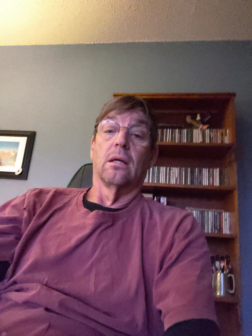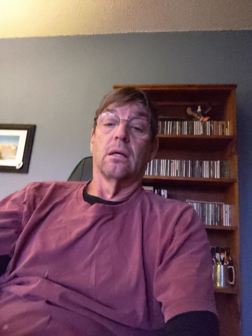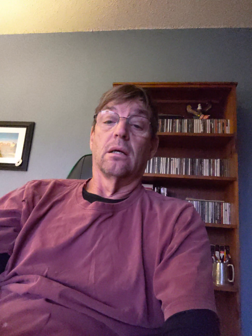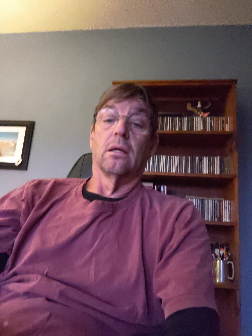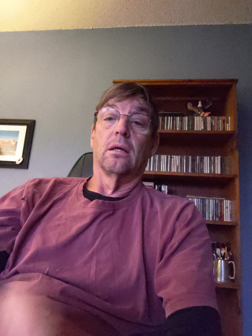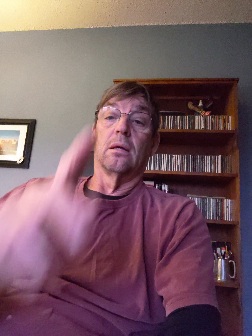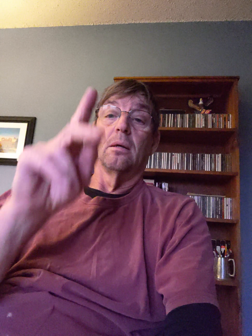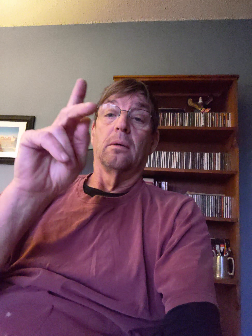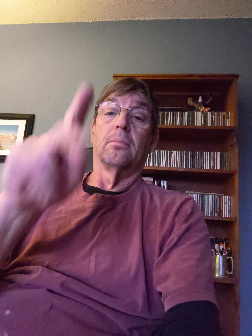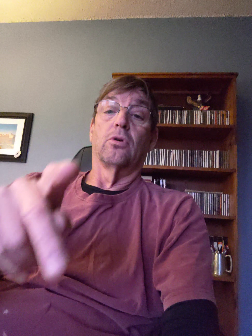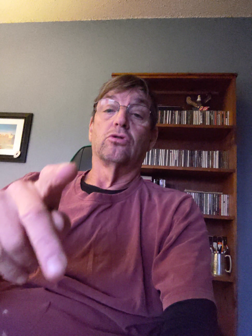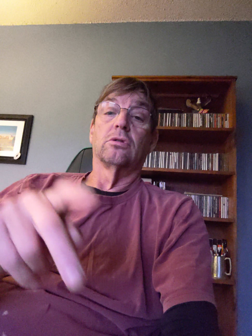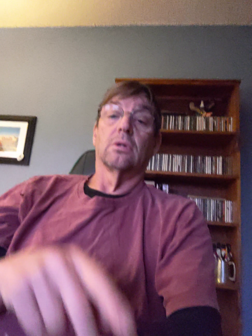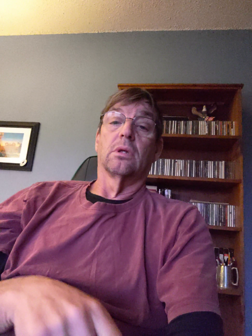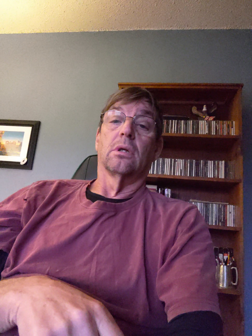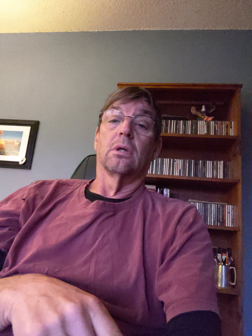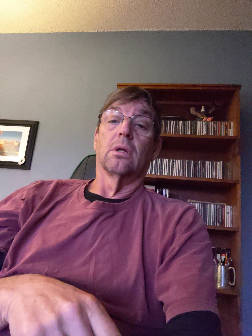person